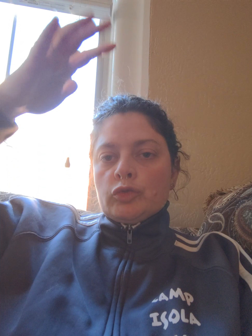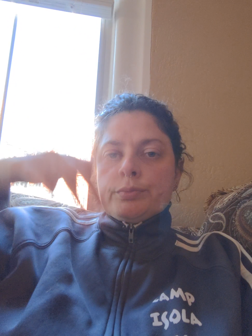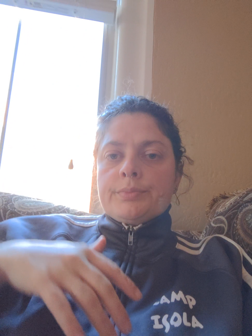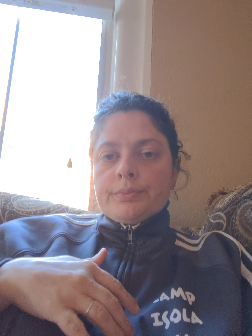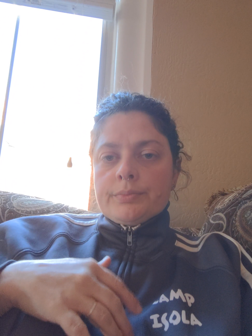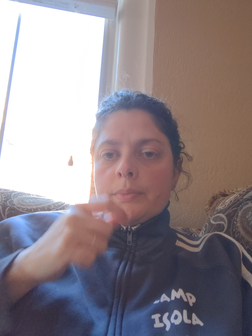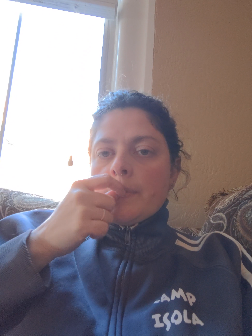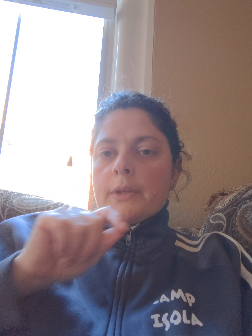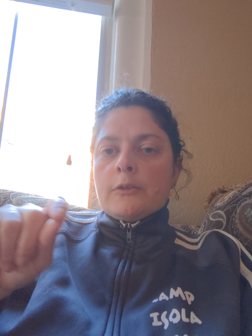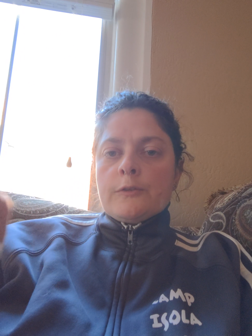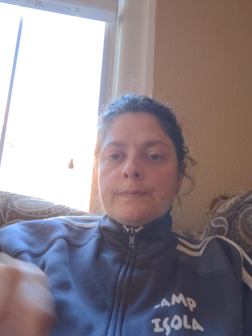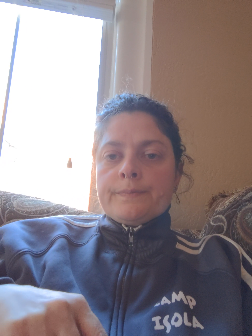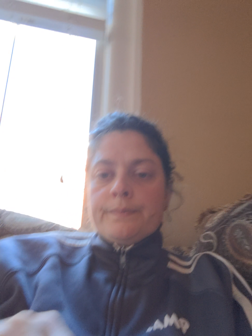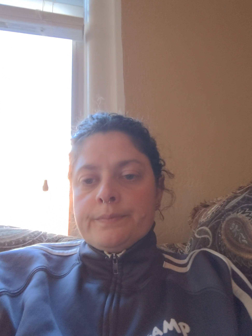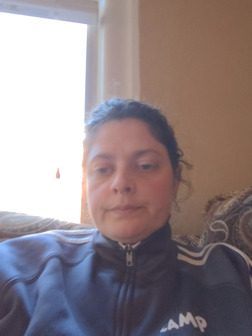pencil